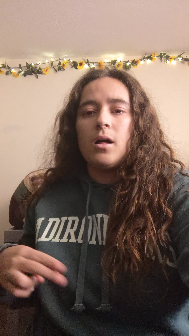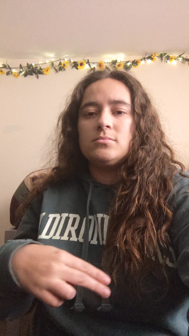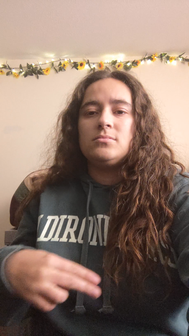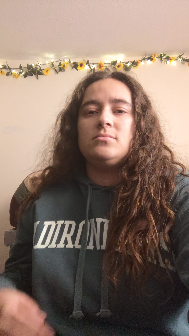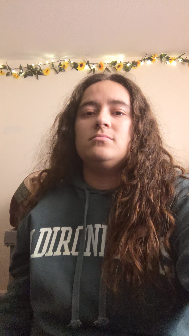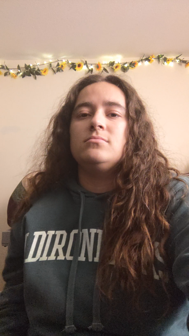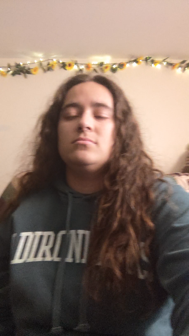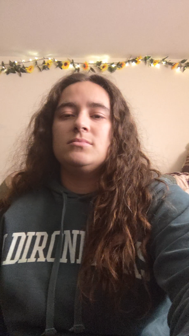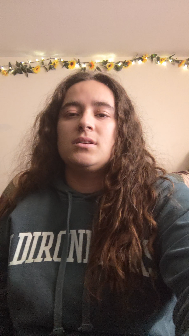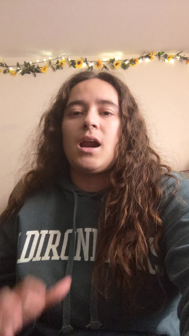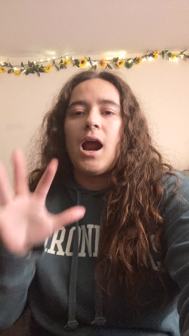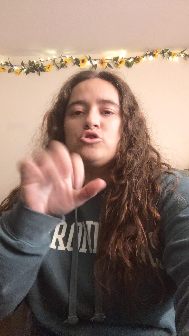catch